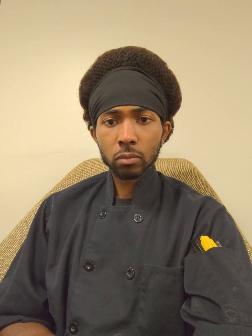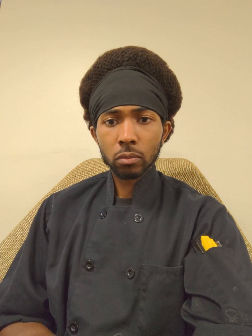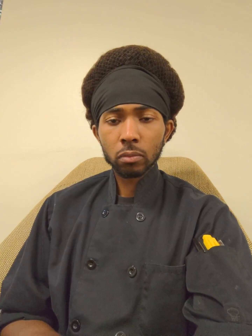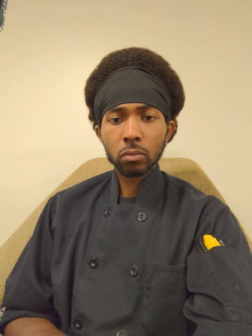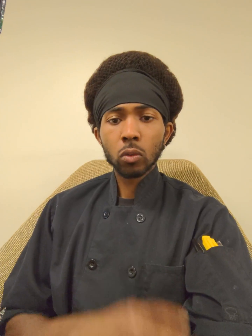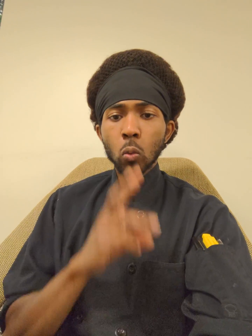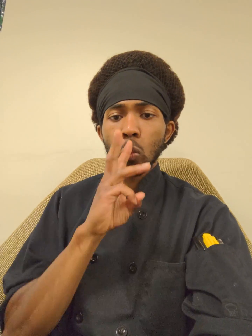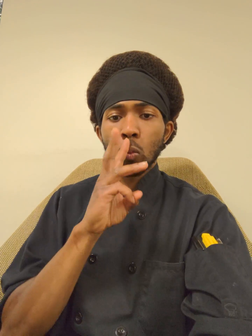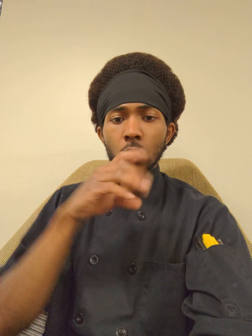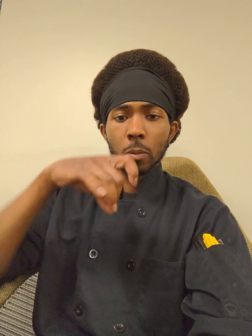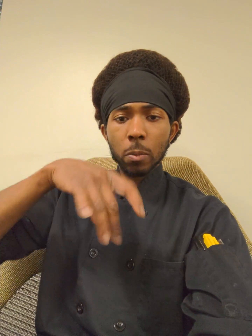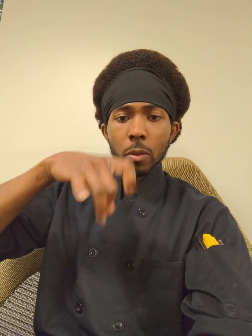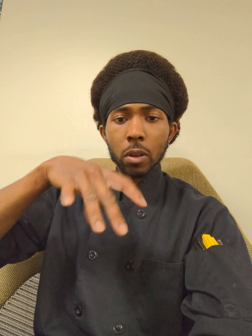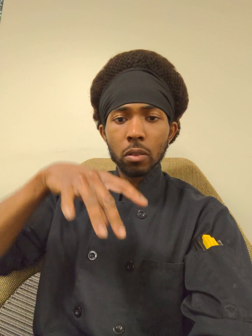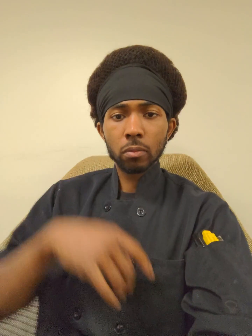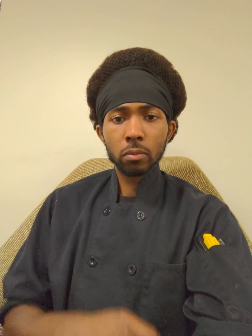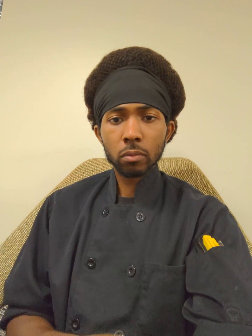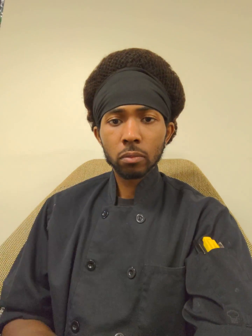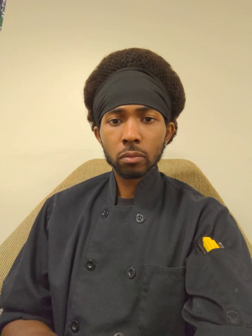melon